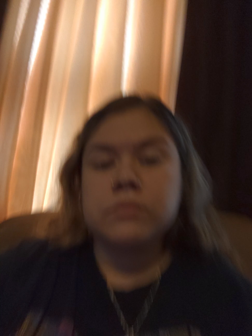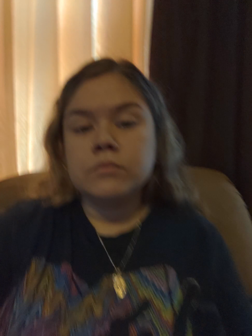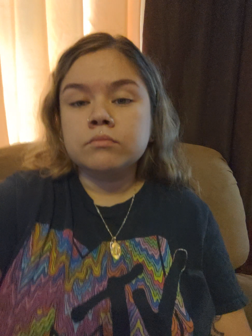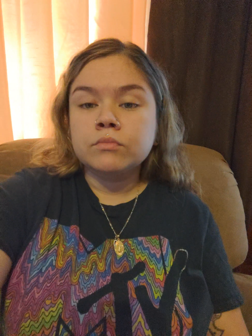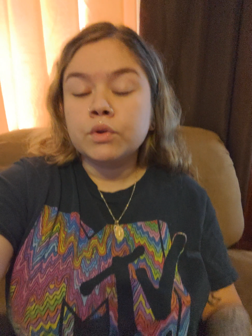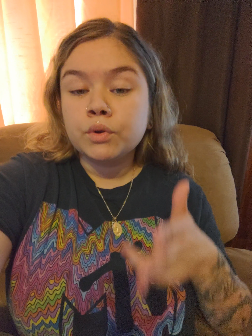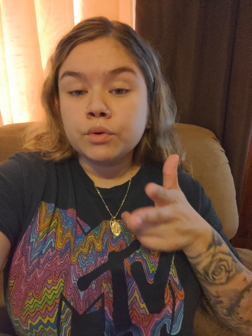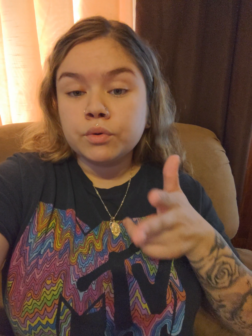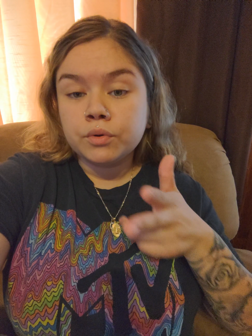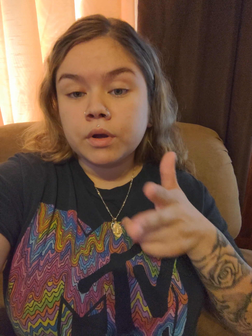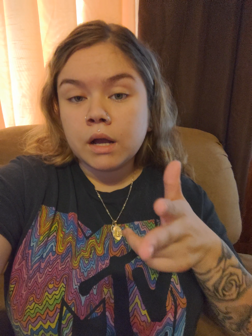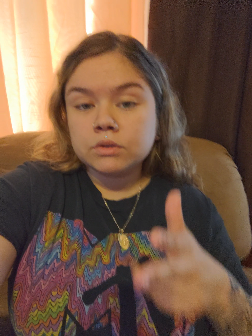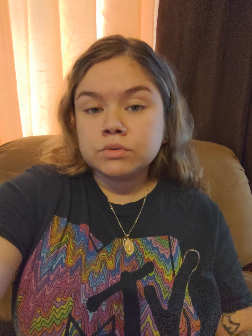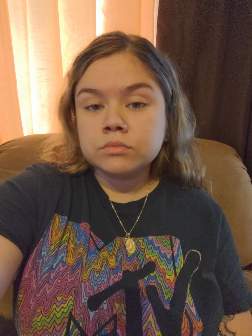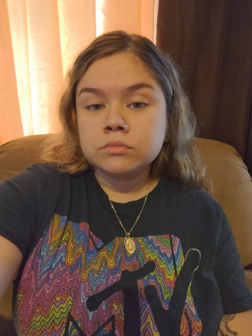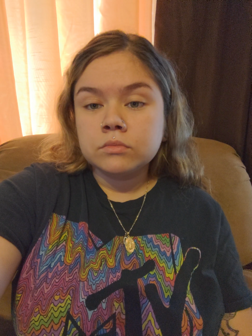garage